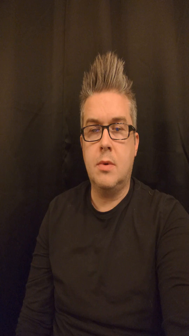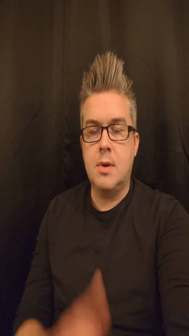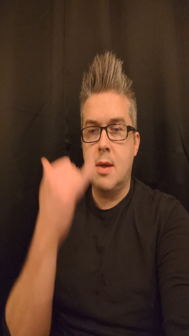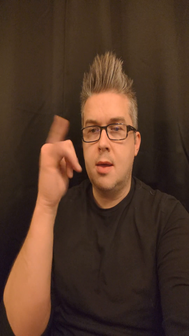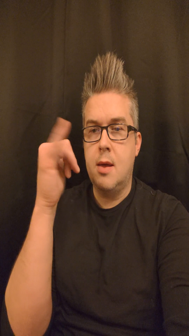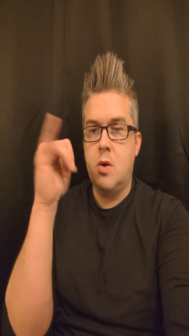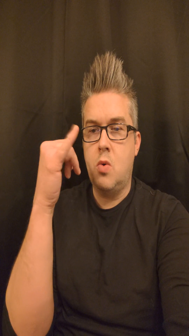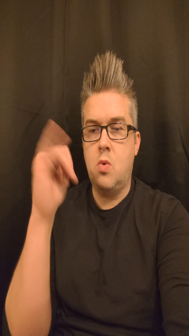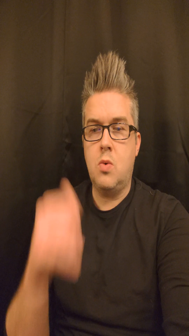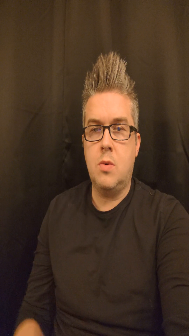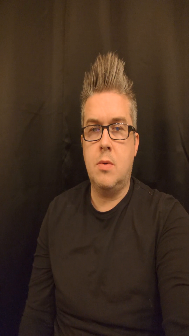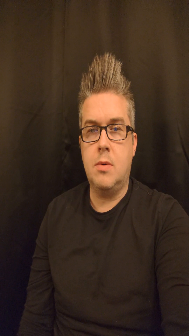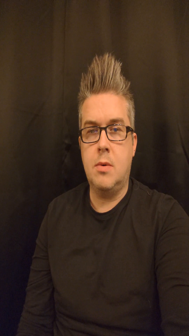yellow